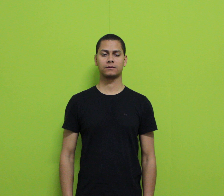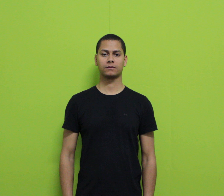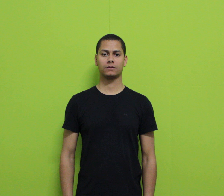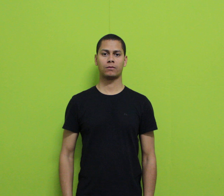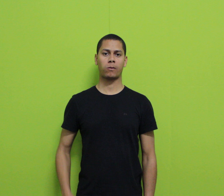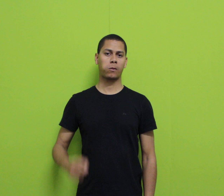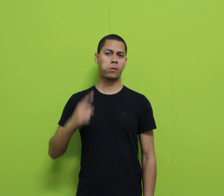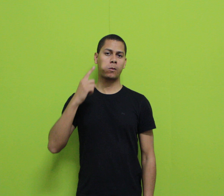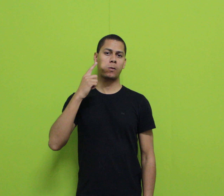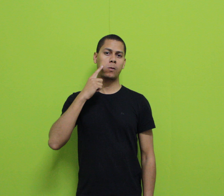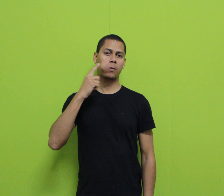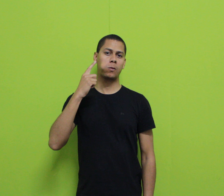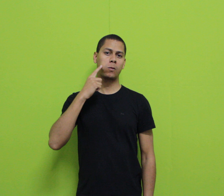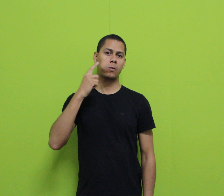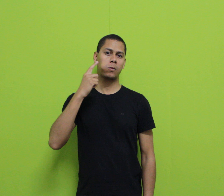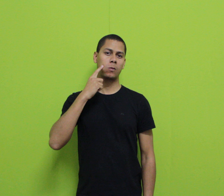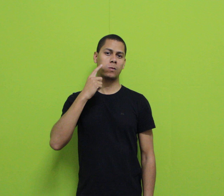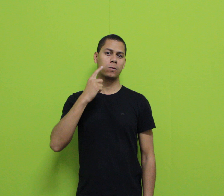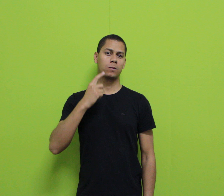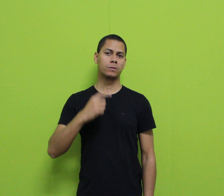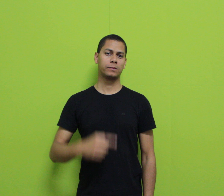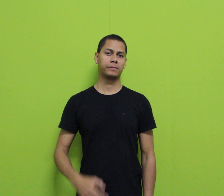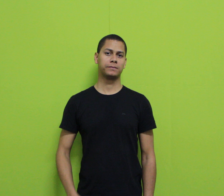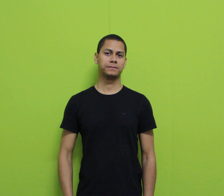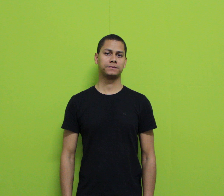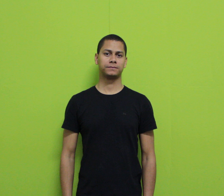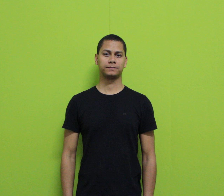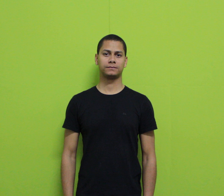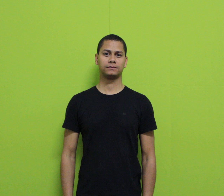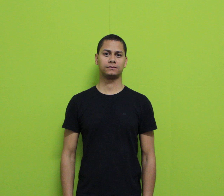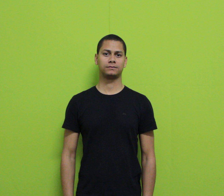bala